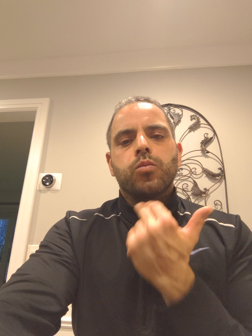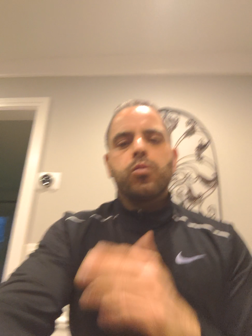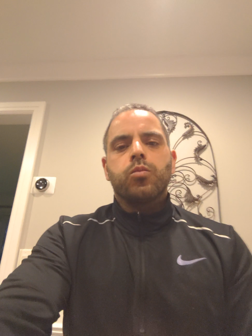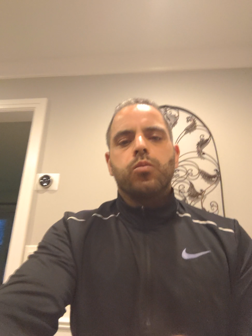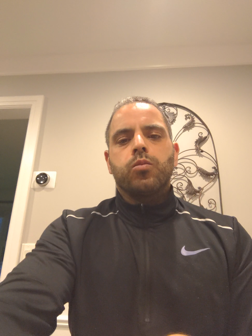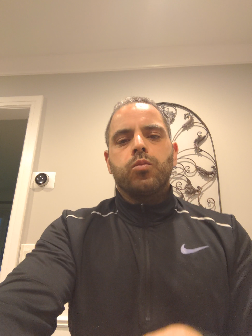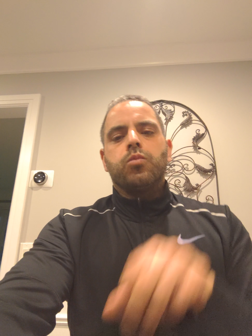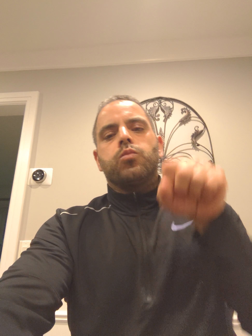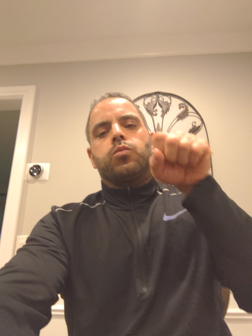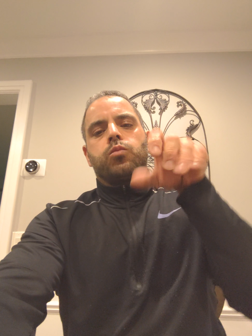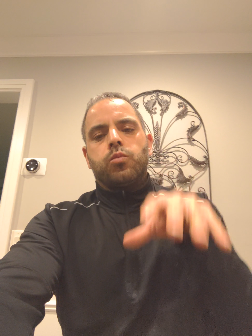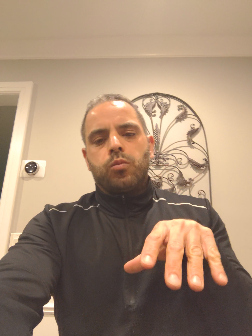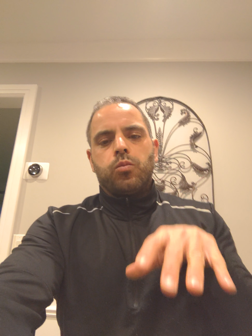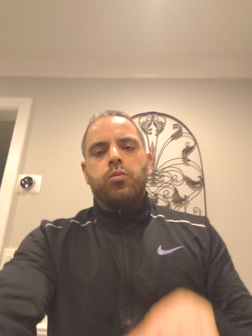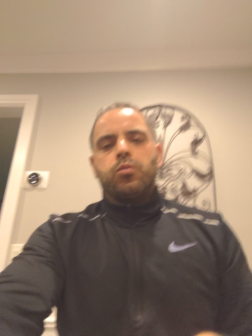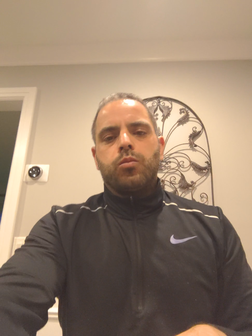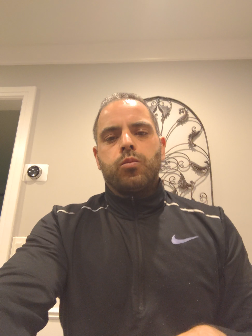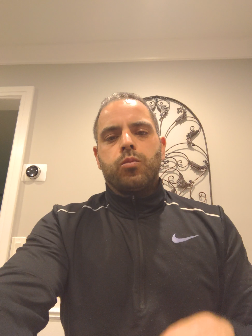drop